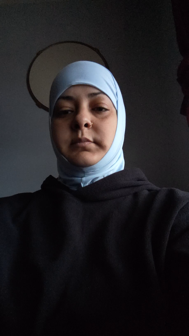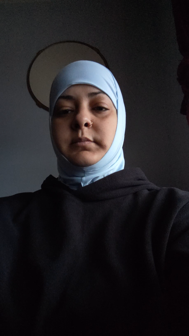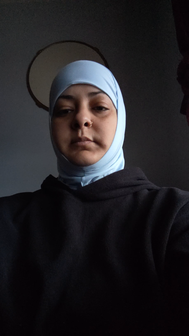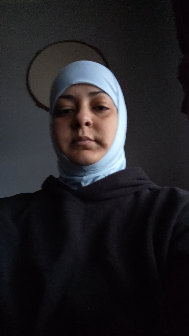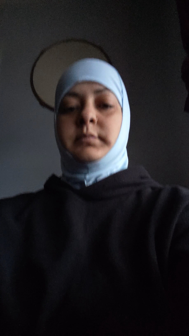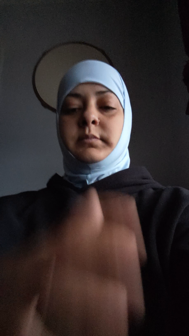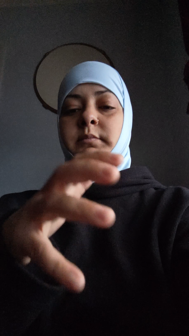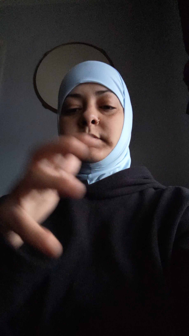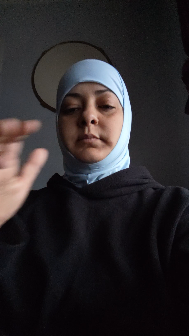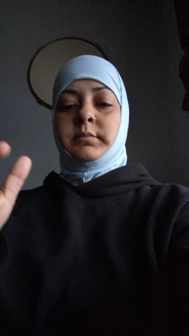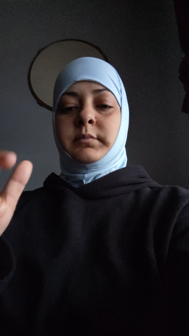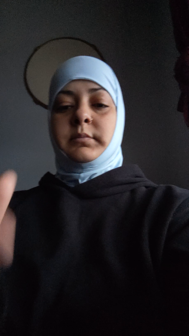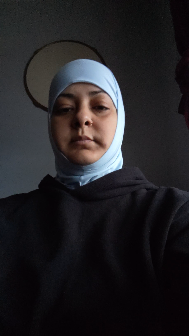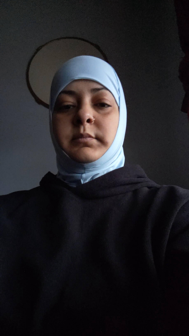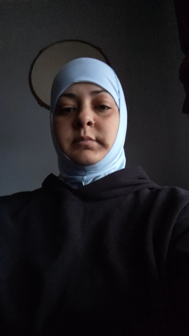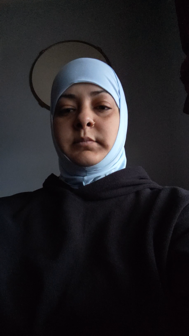much